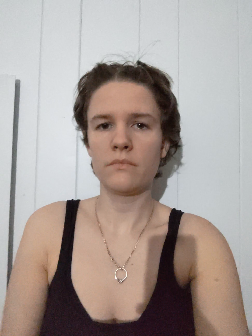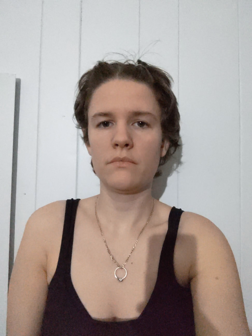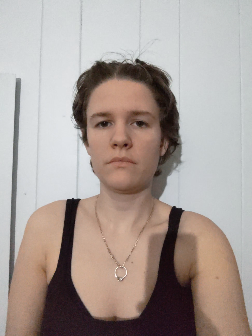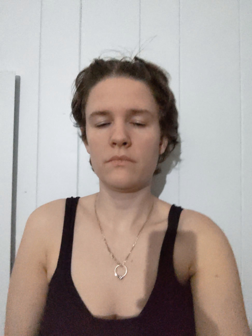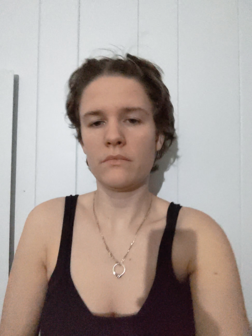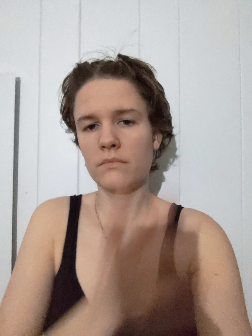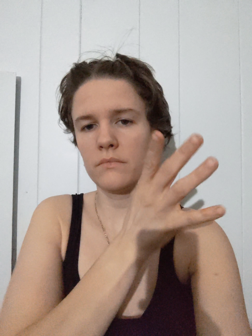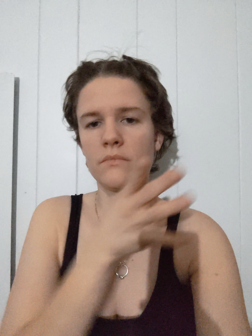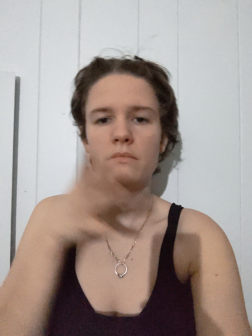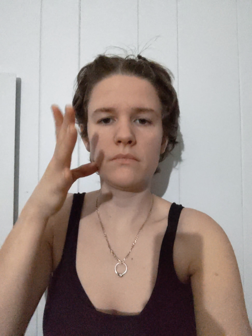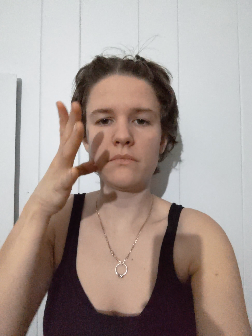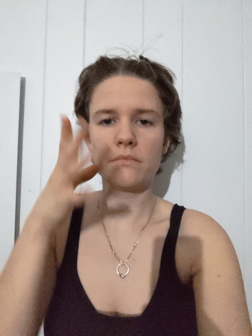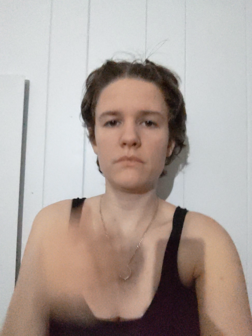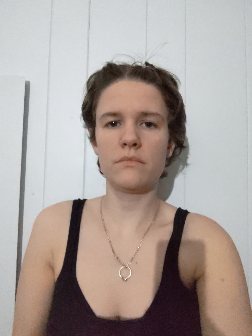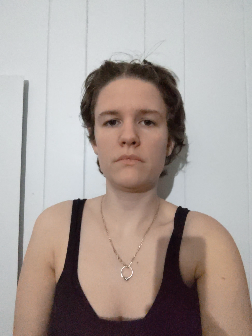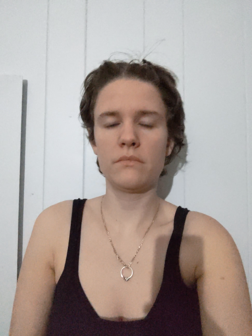farm